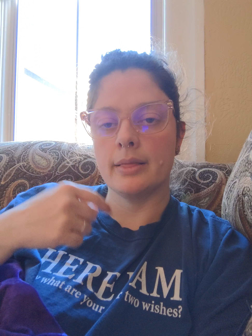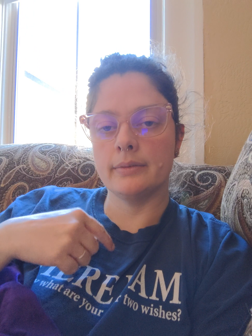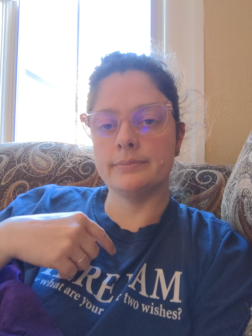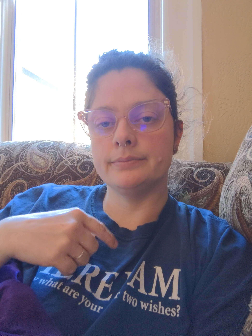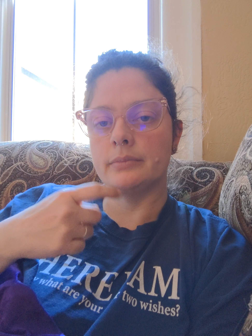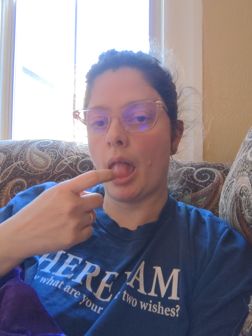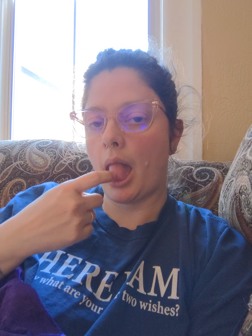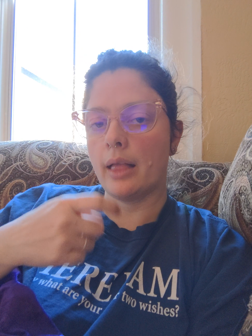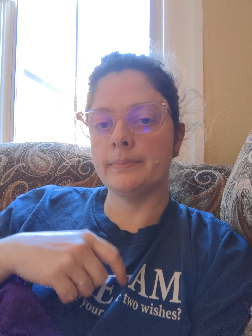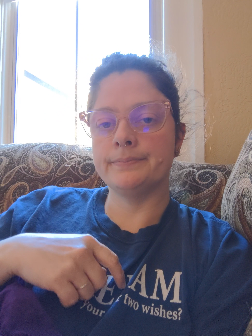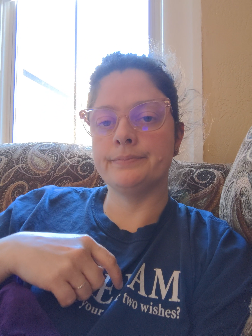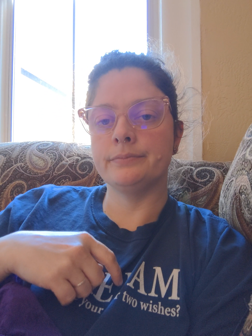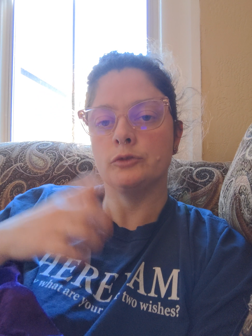tongue